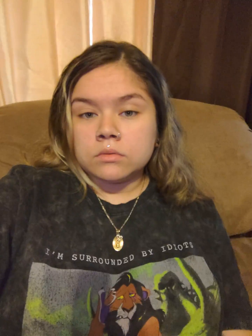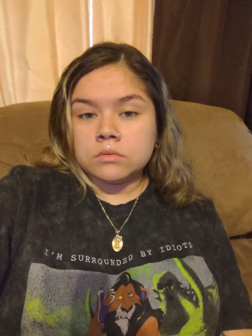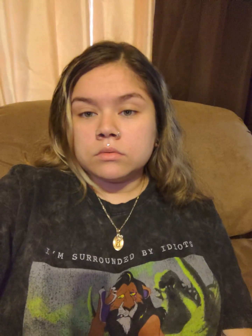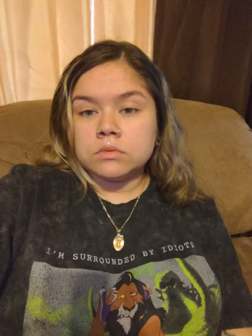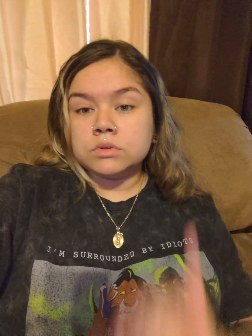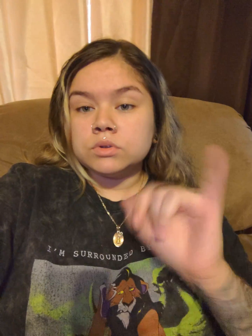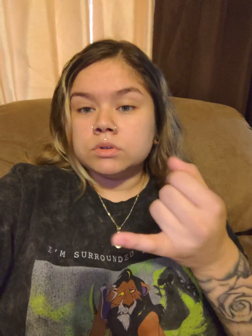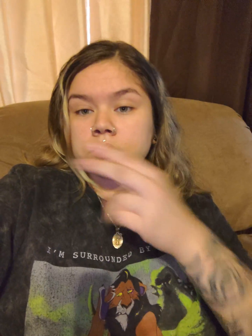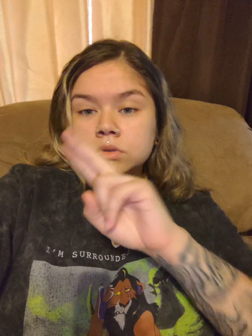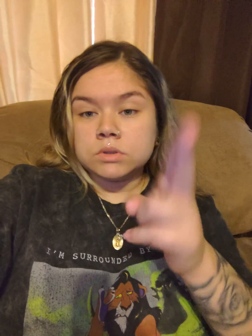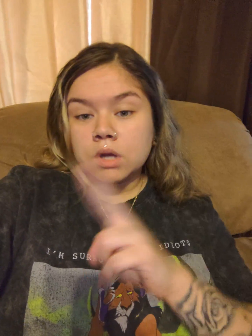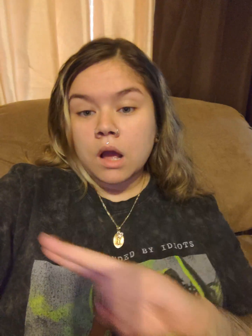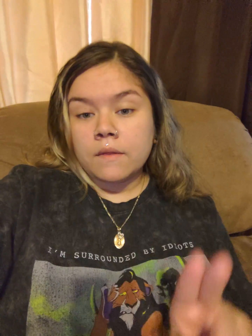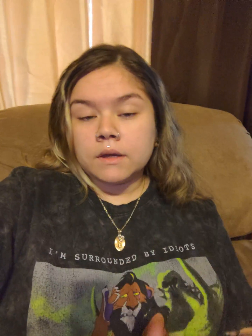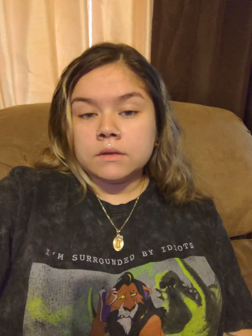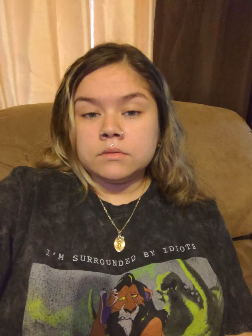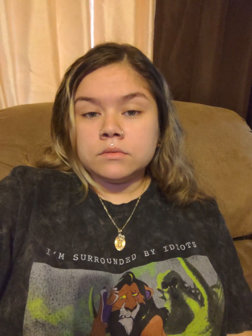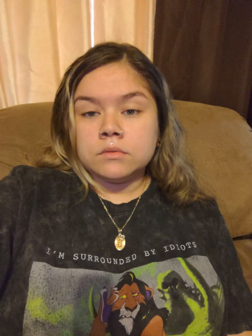jelly